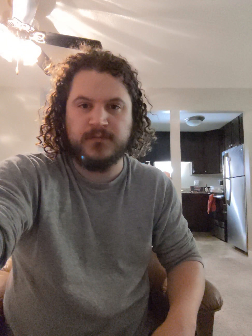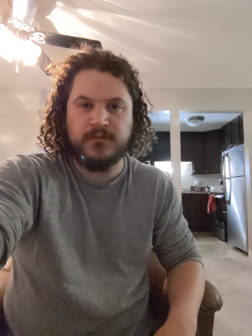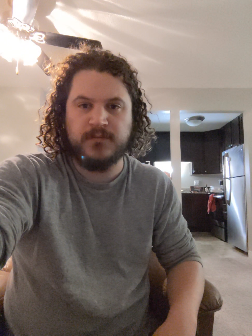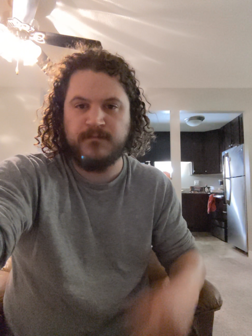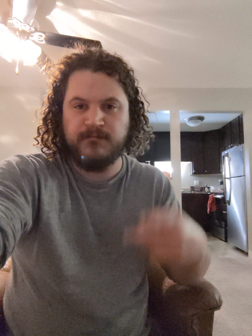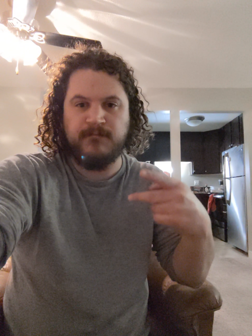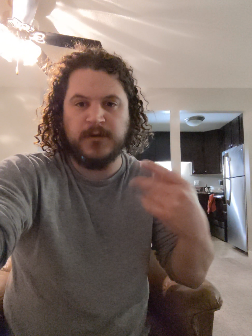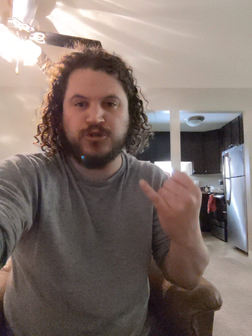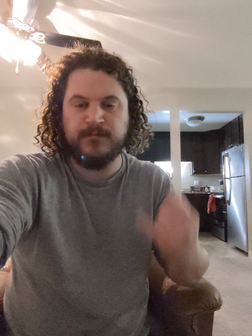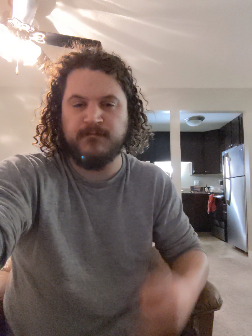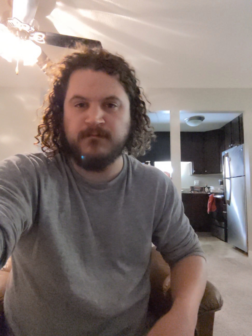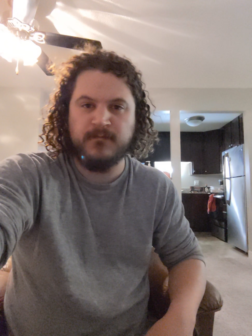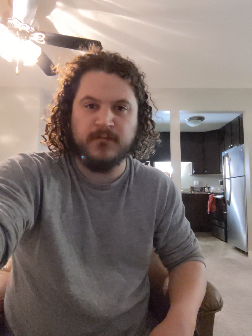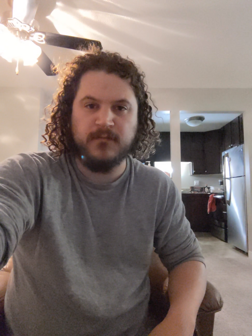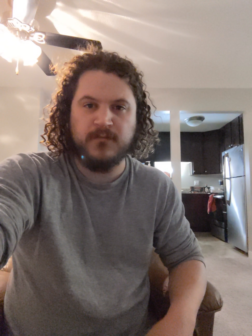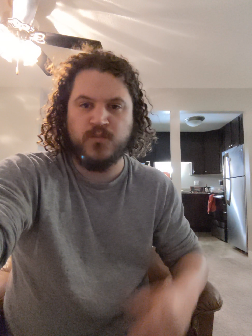pajamas